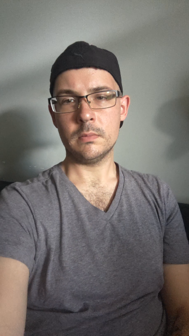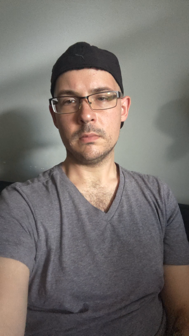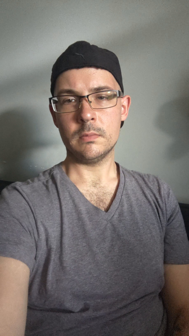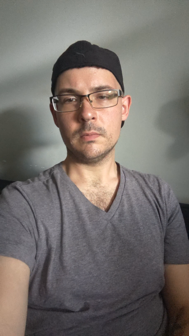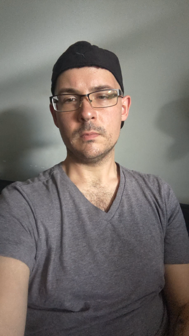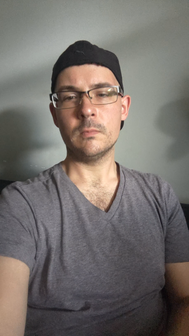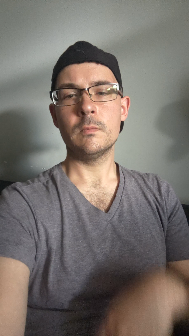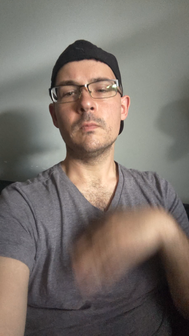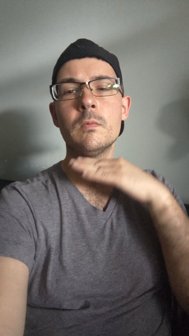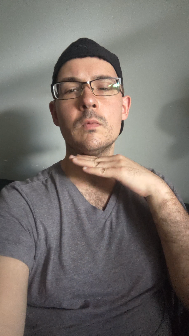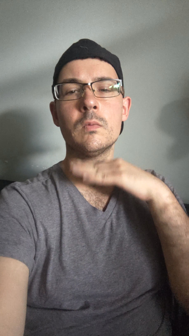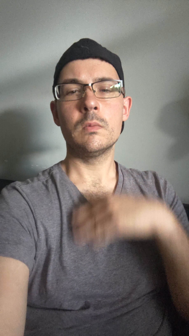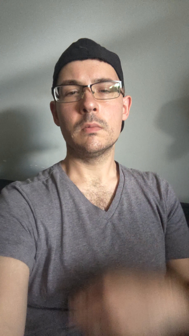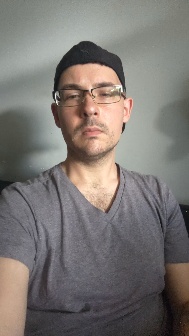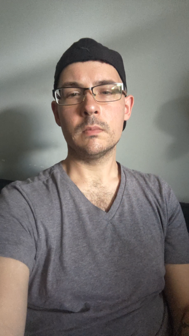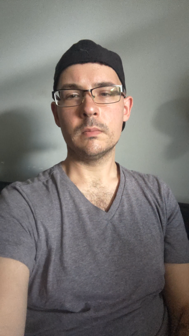full